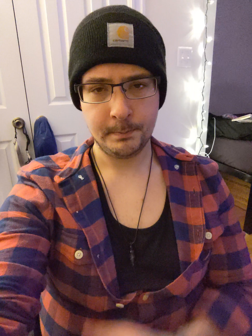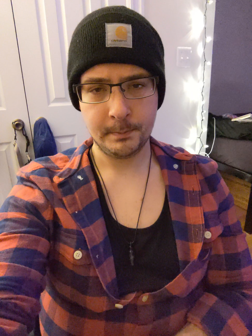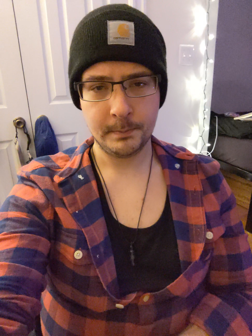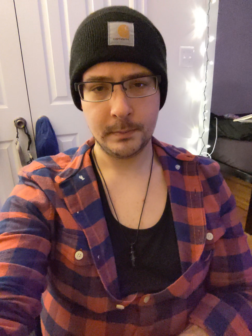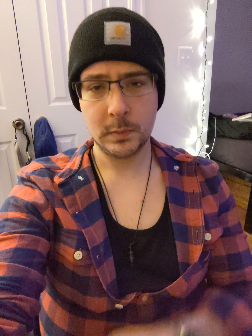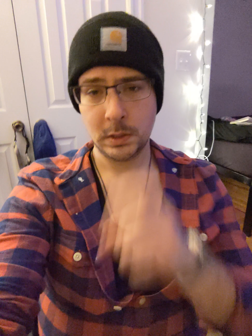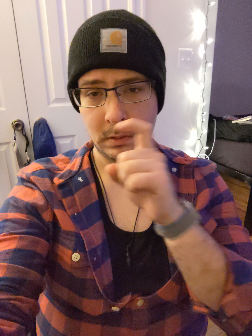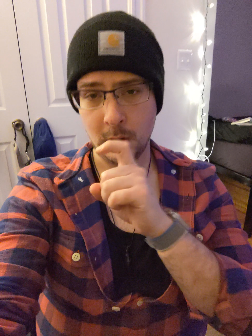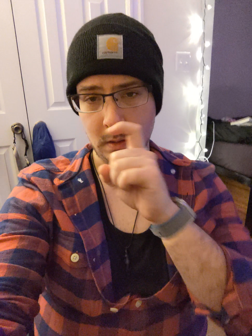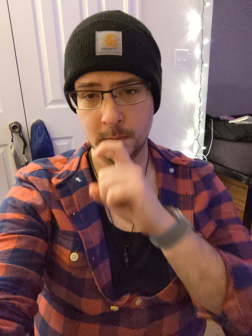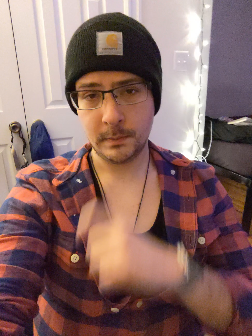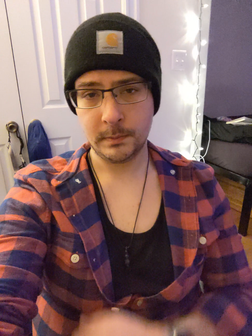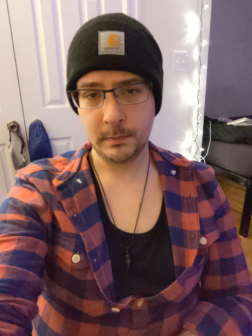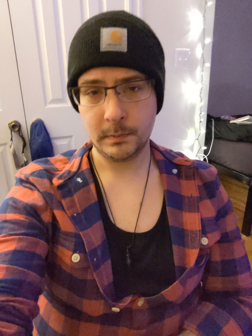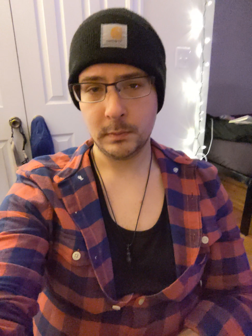doll